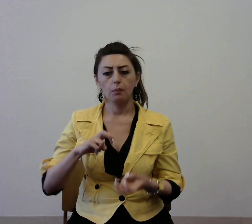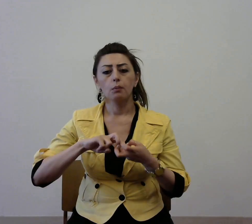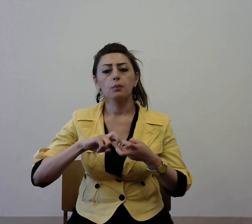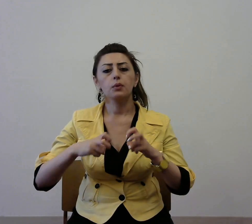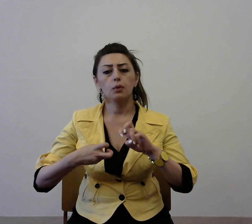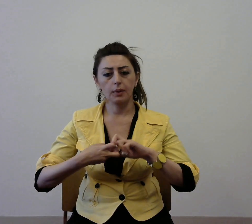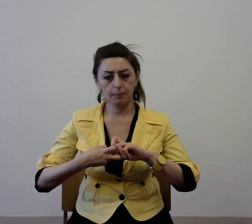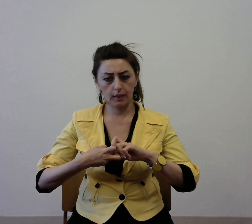problem